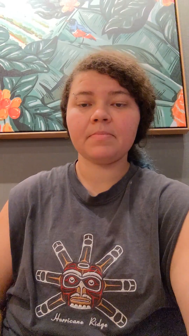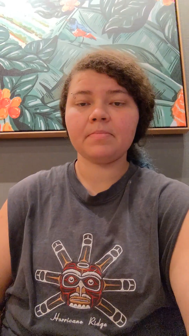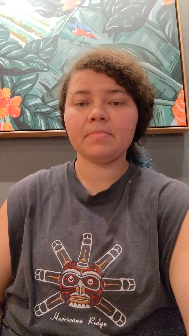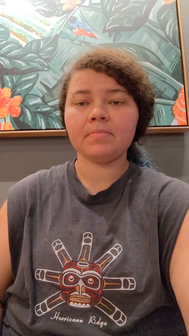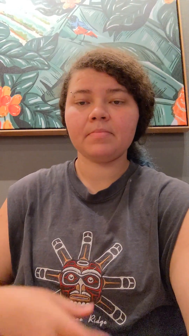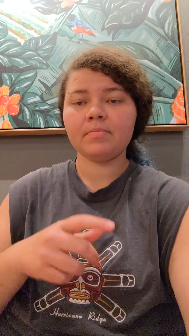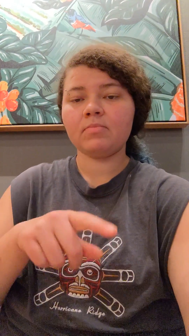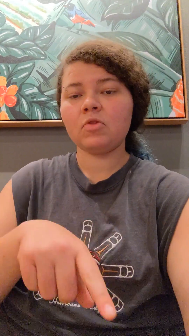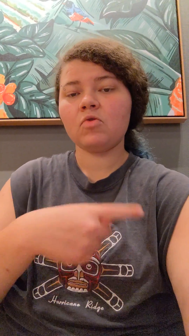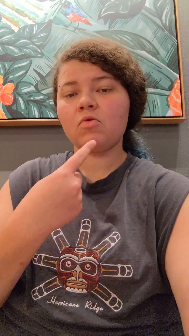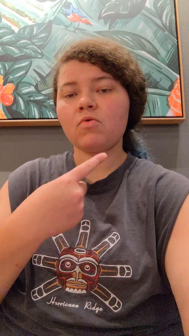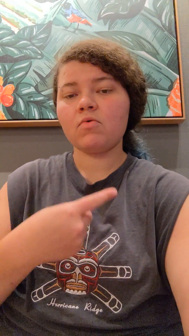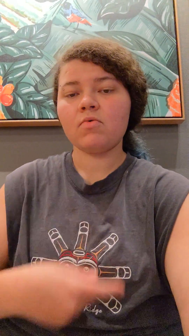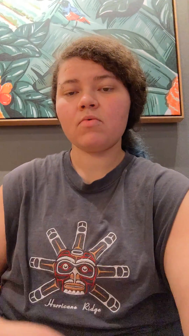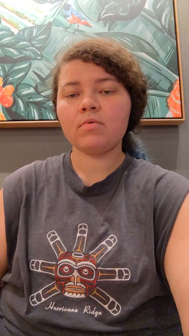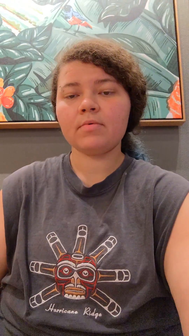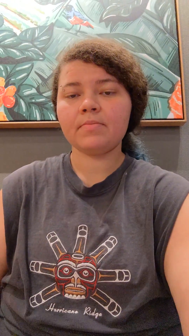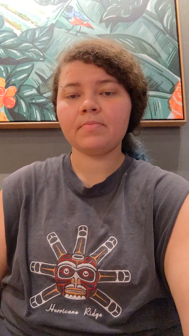long